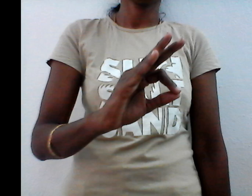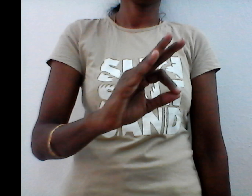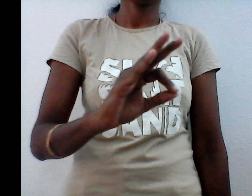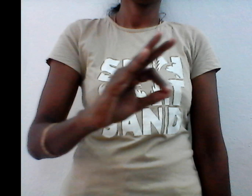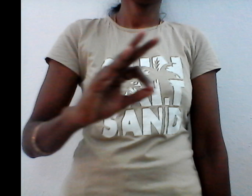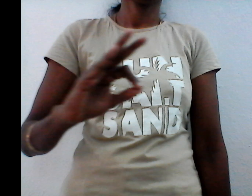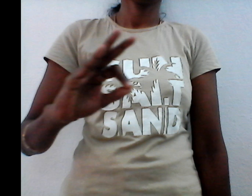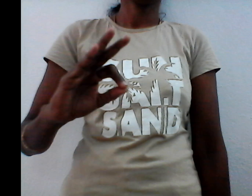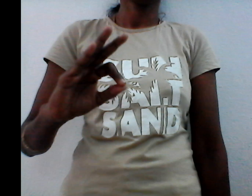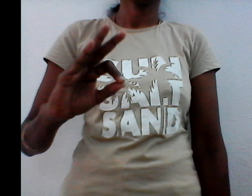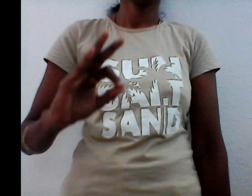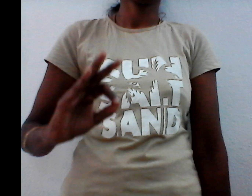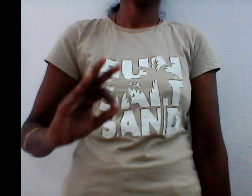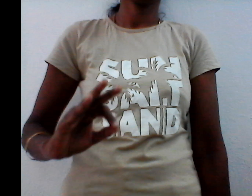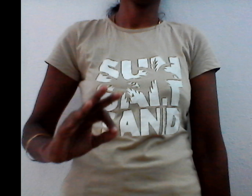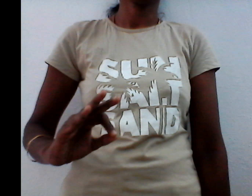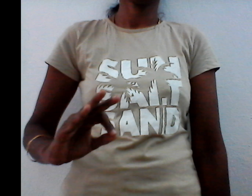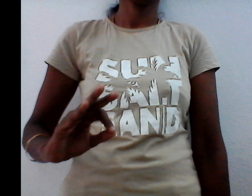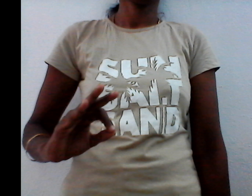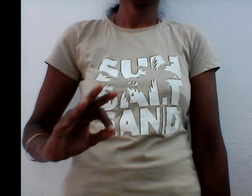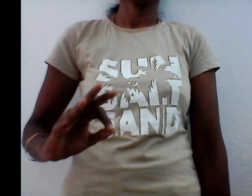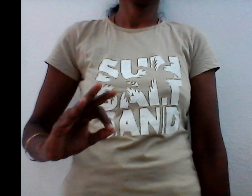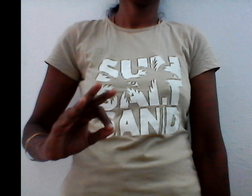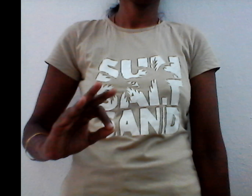ഔ